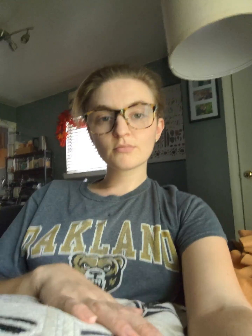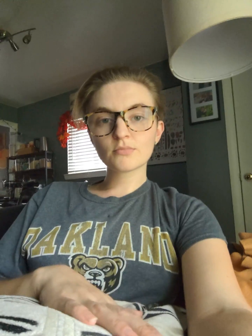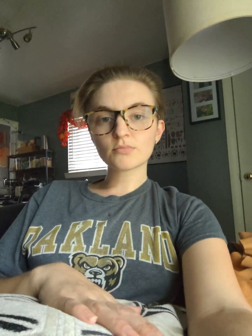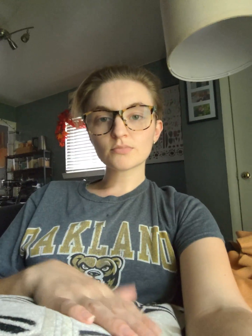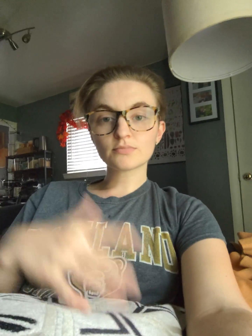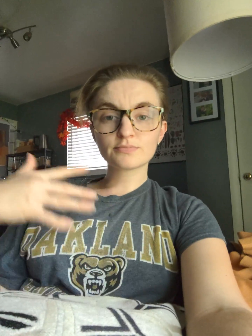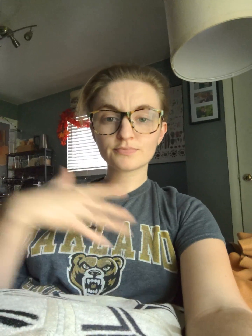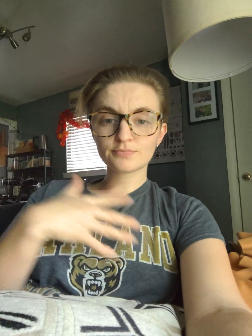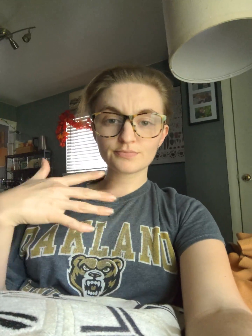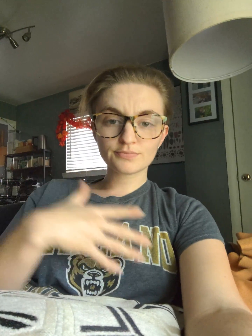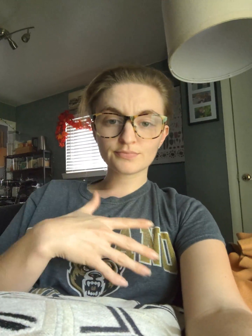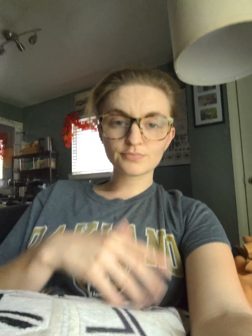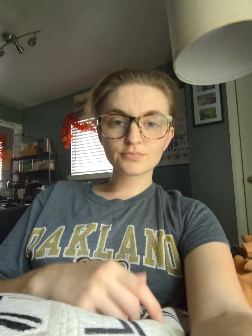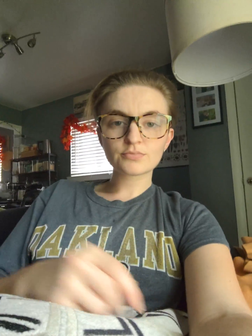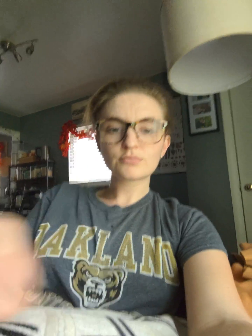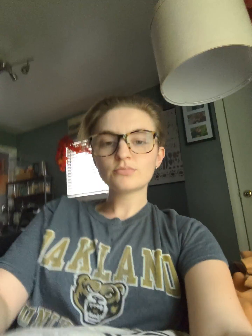scared